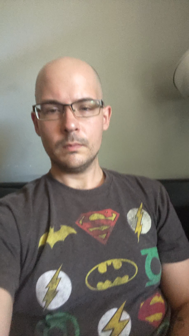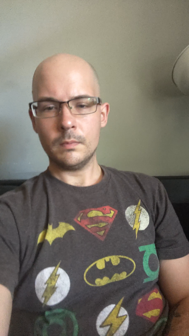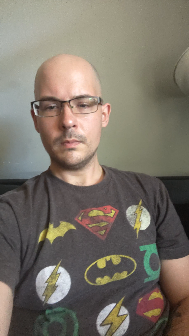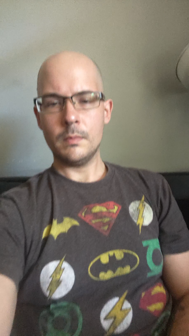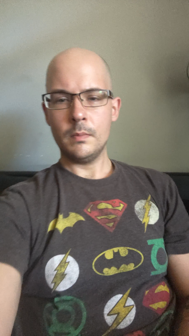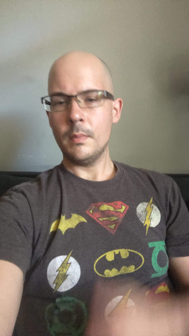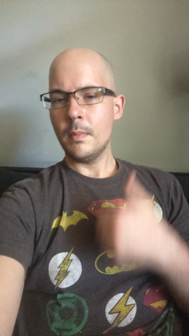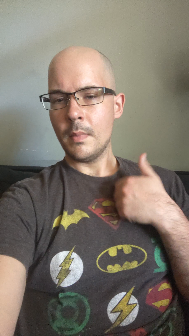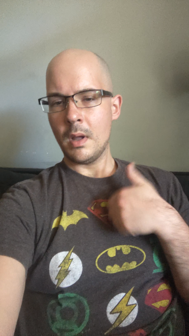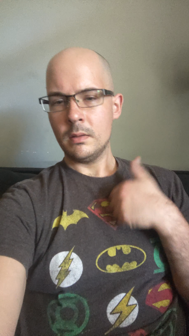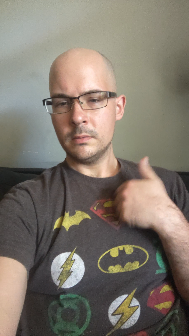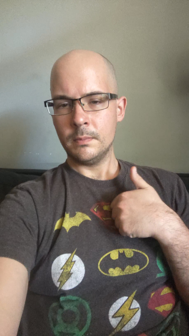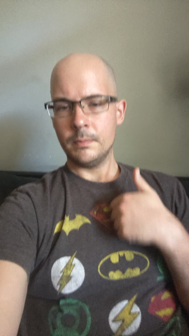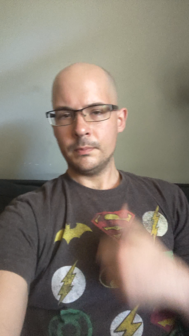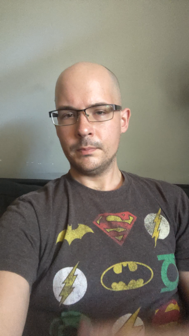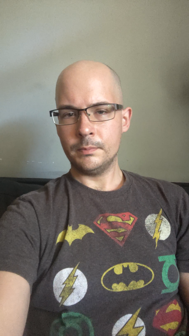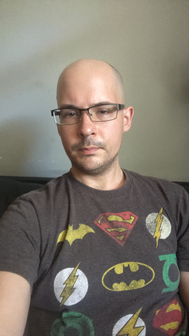bathtub